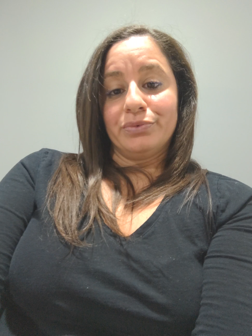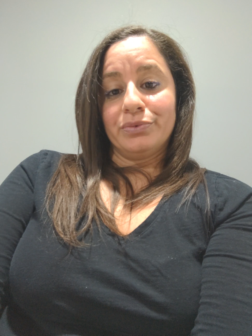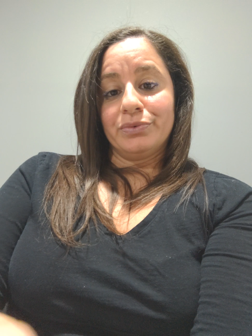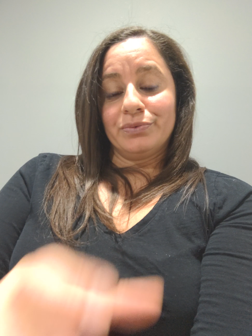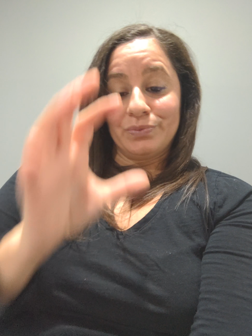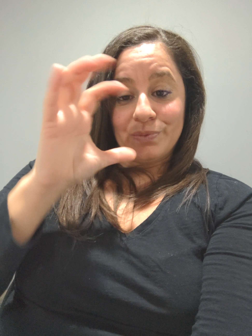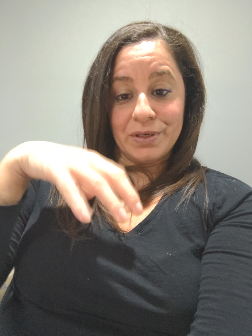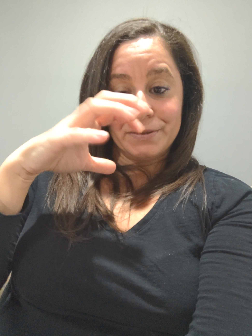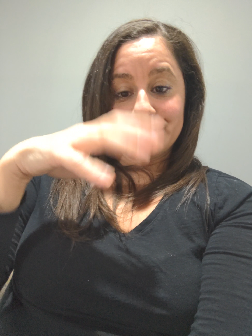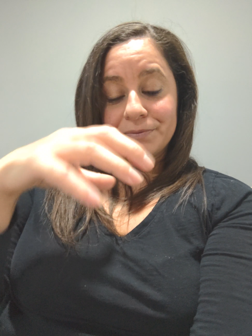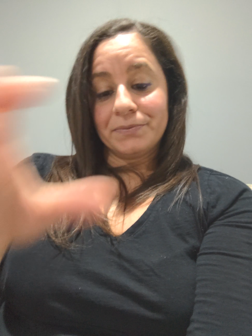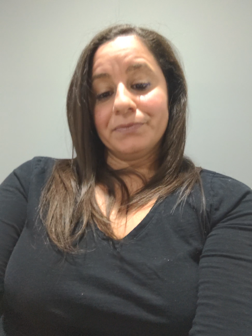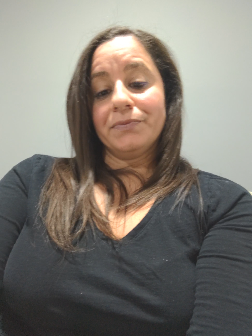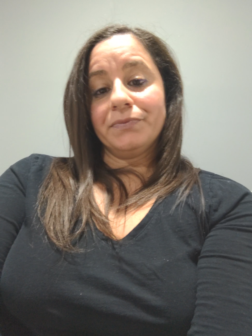rain